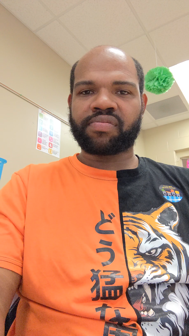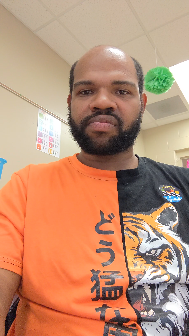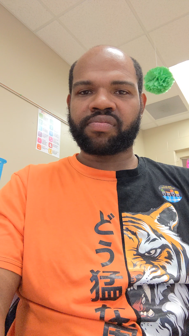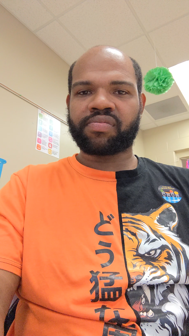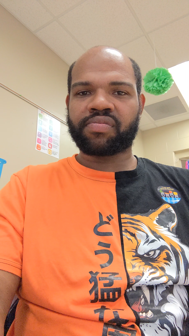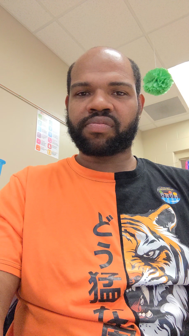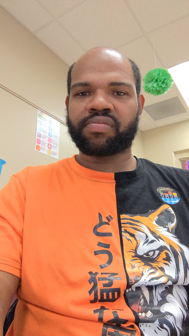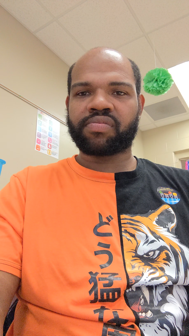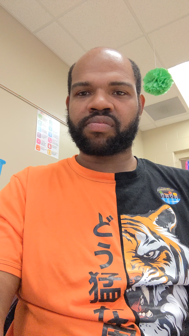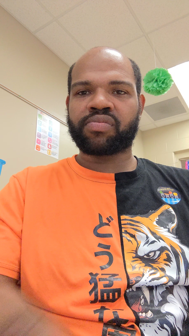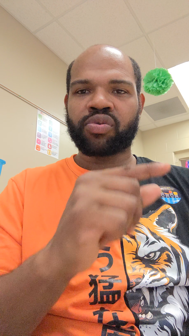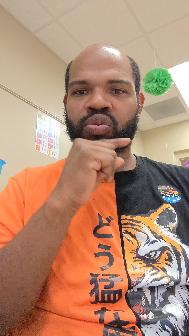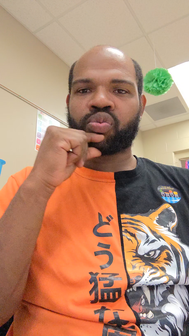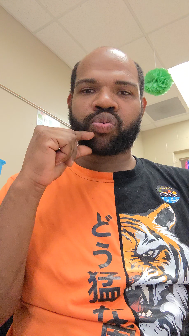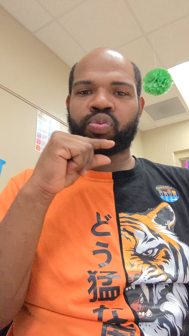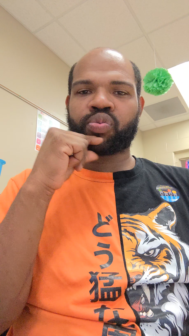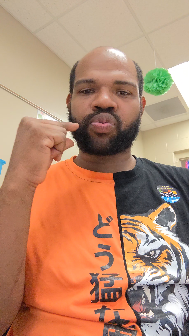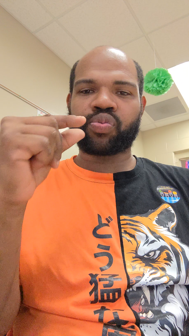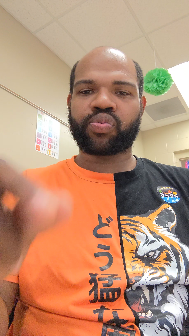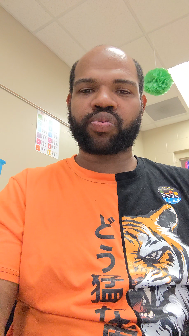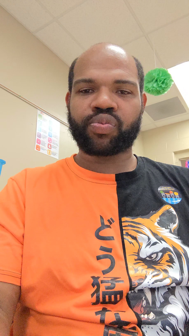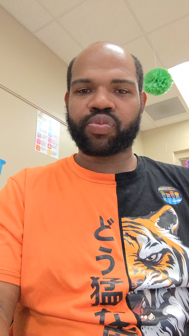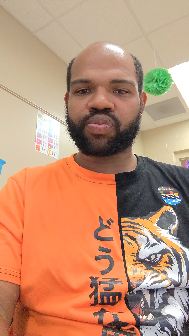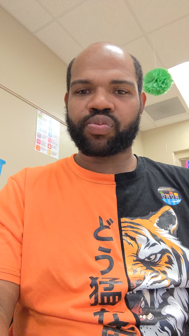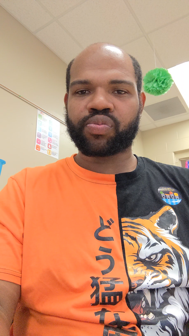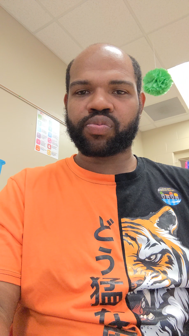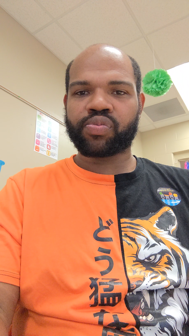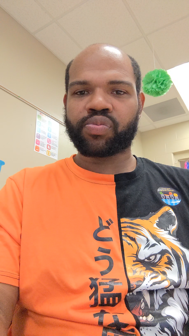glue